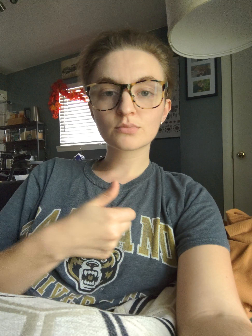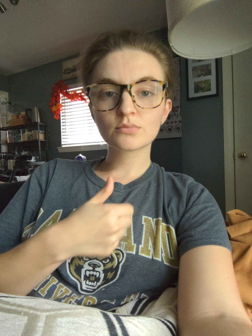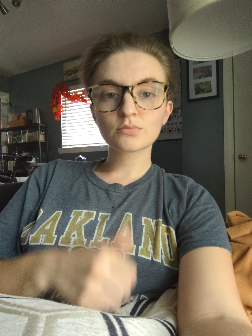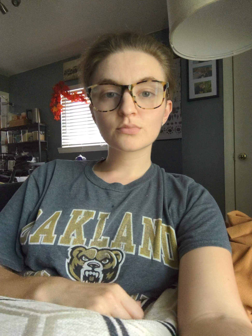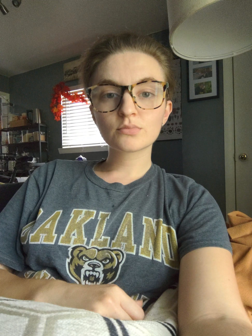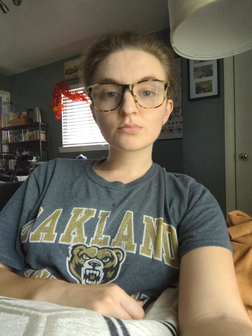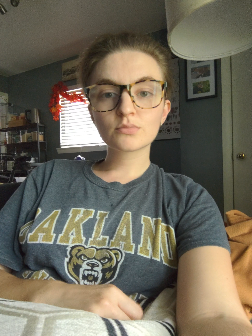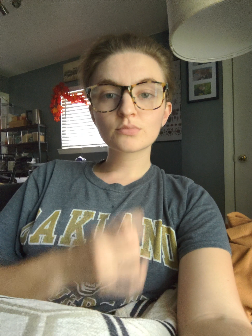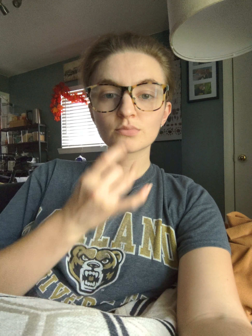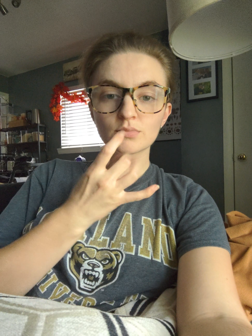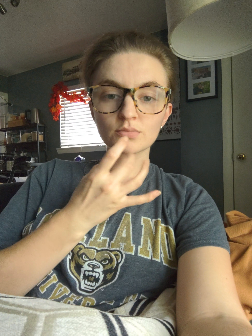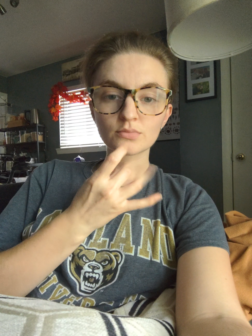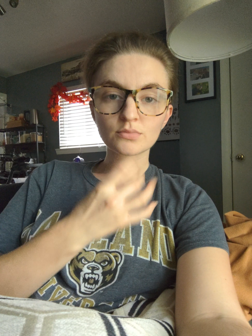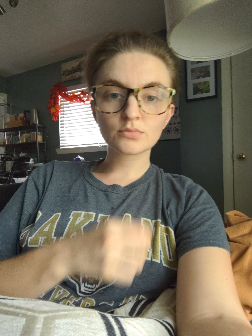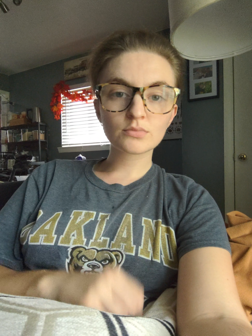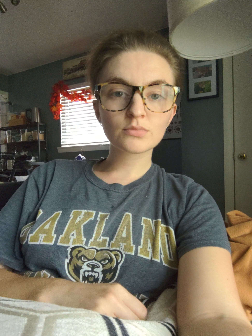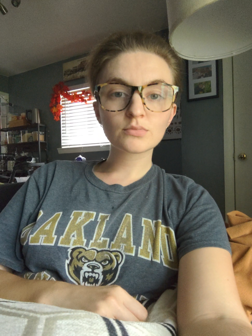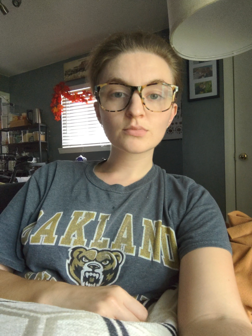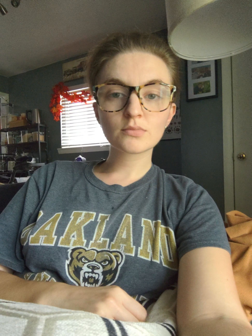light bulb